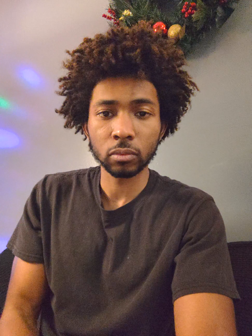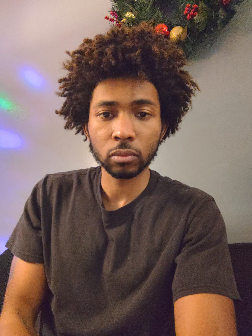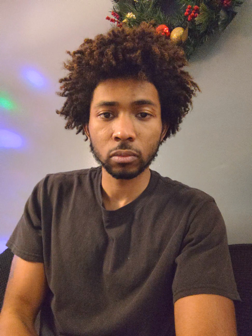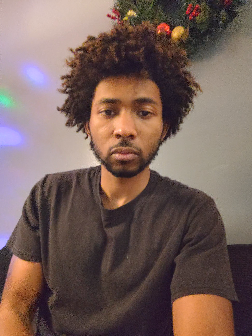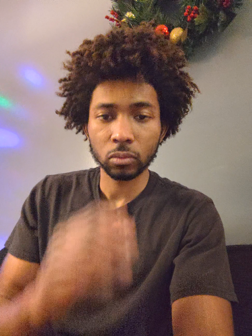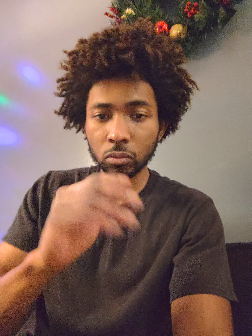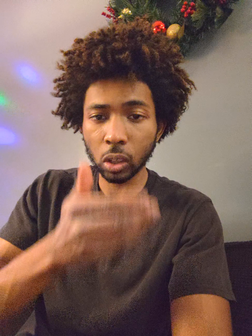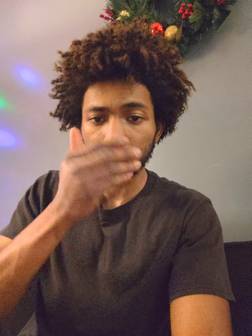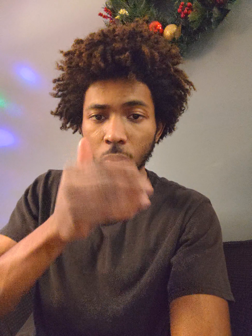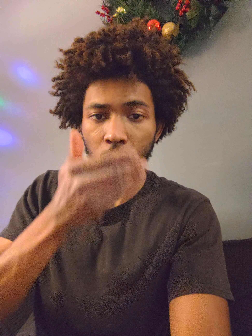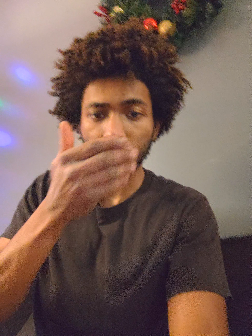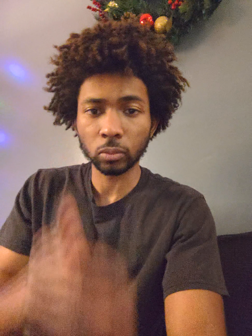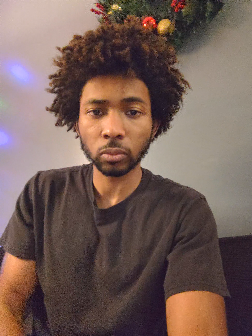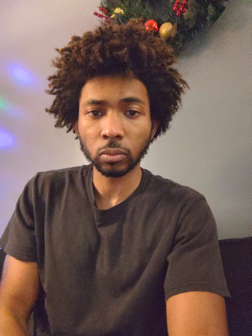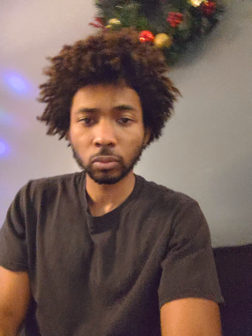cereal